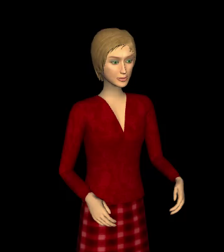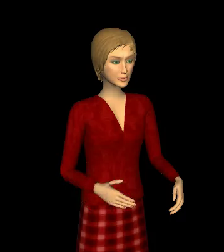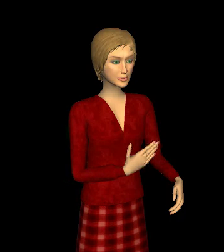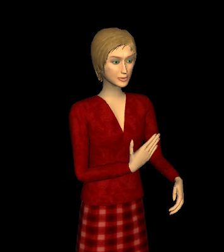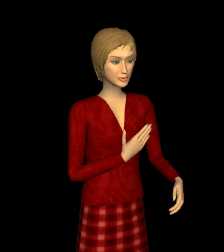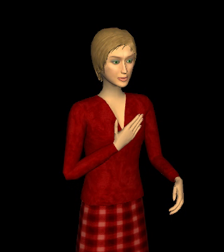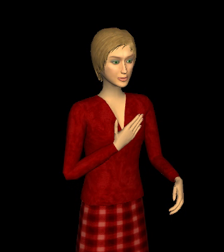لي